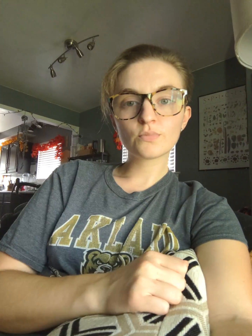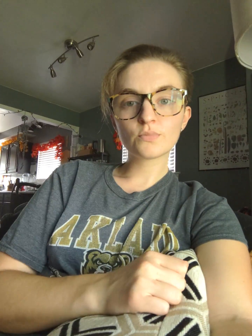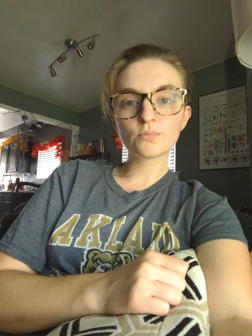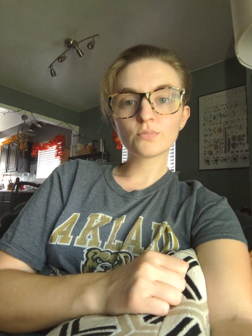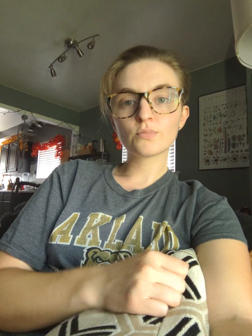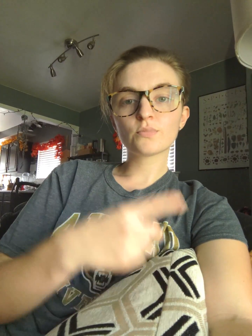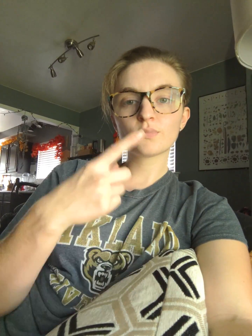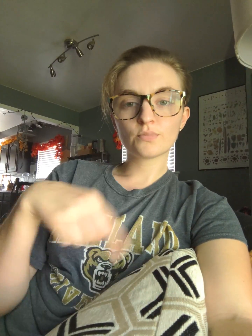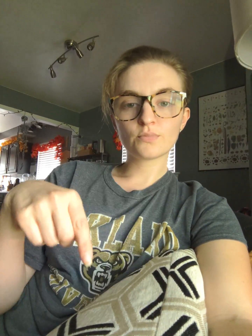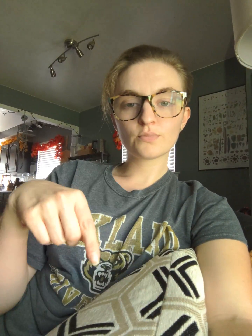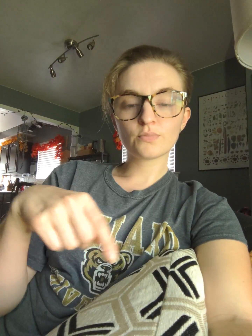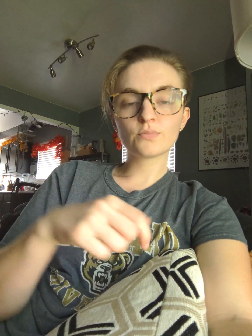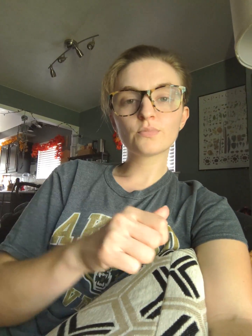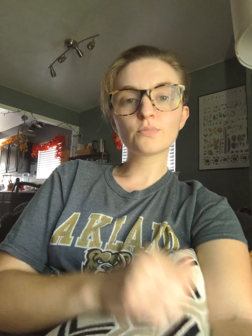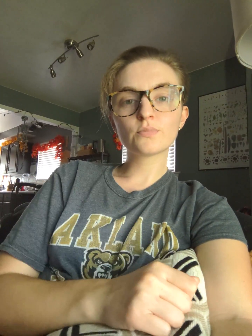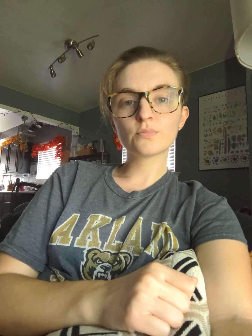cut